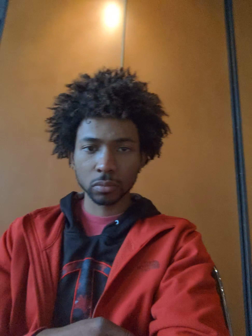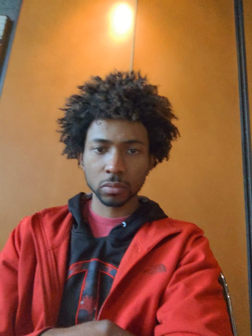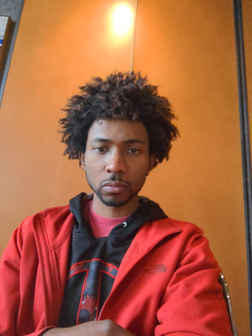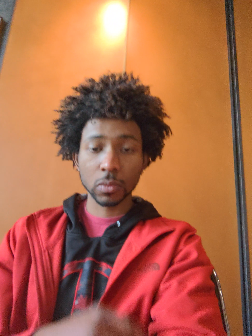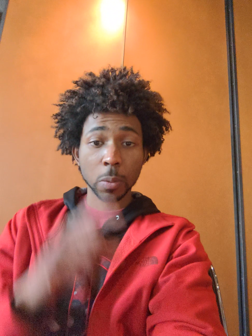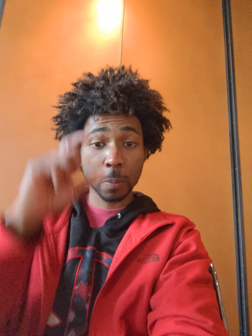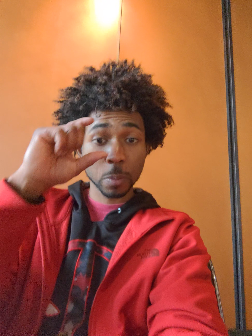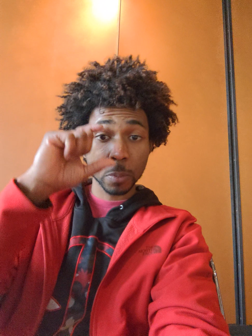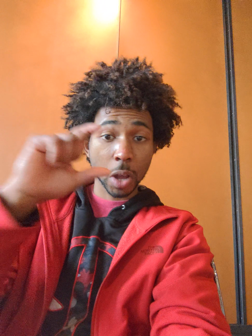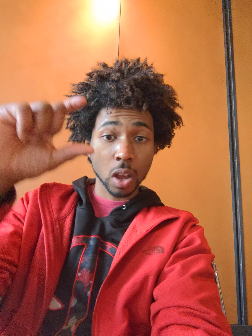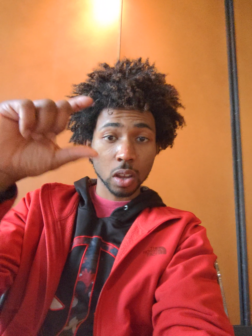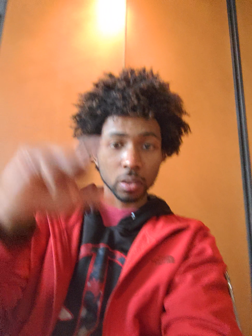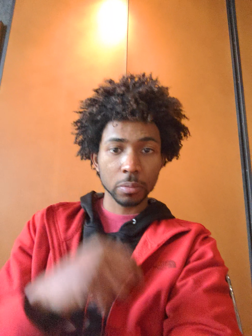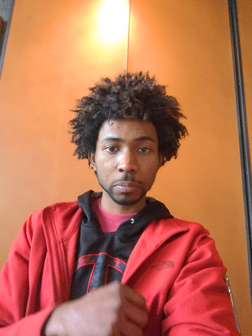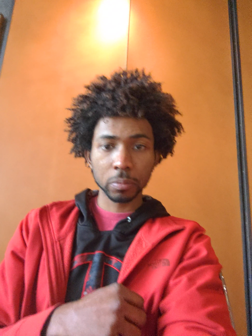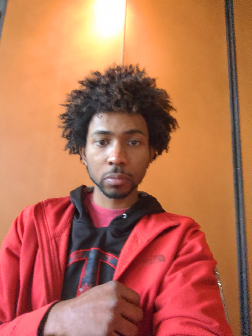moon